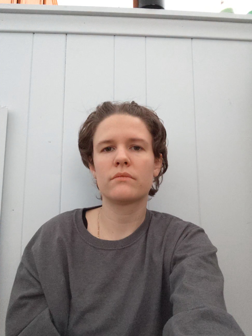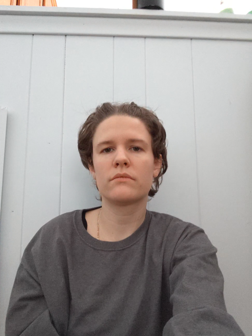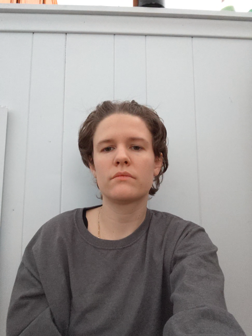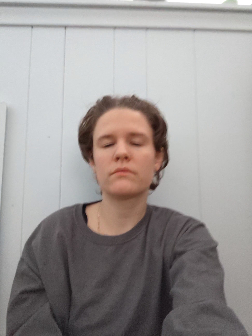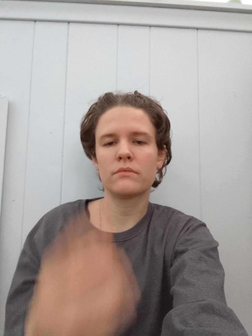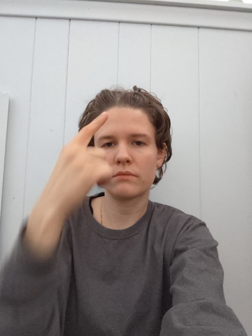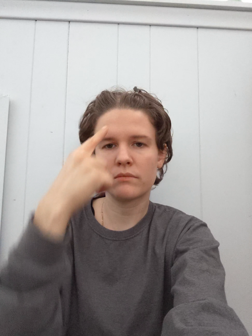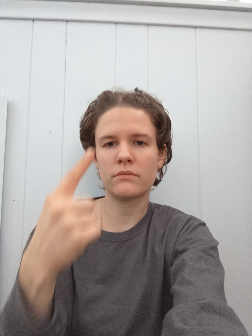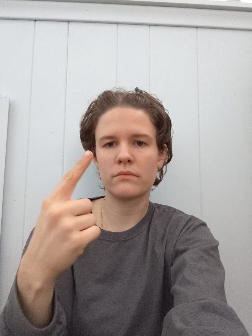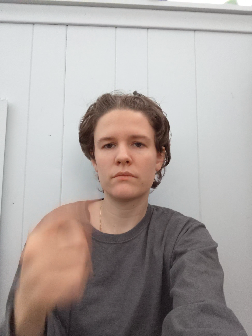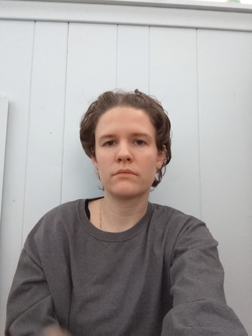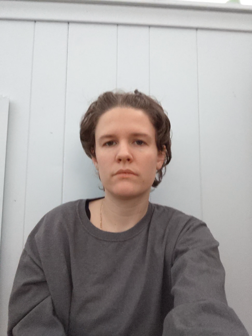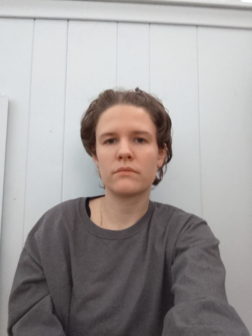penny